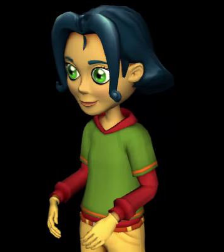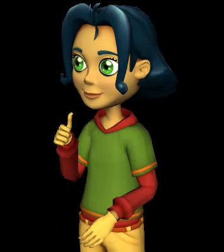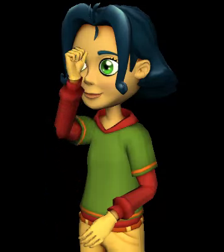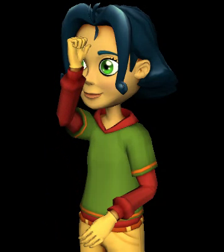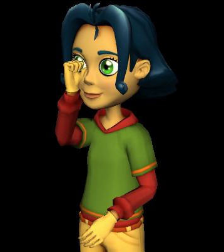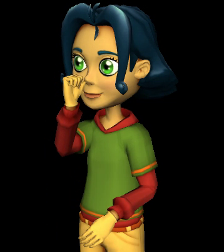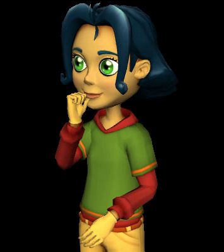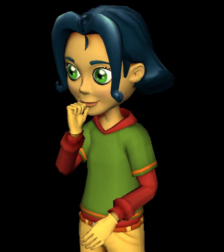متحف